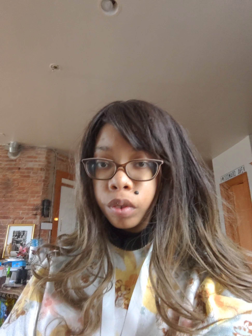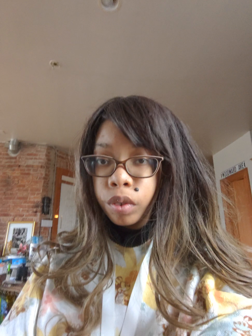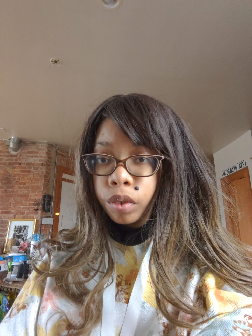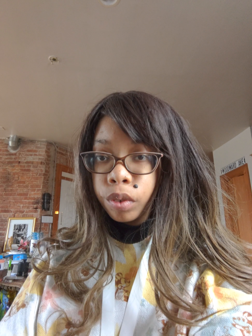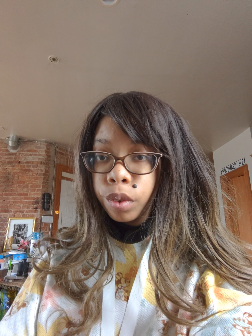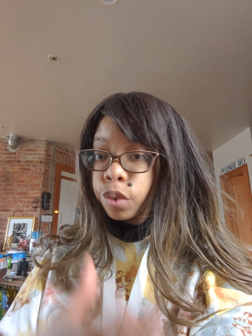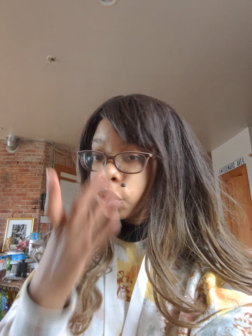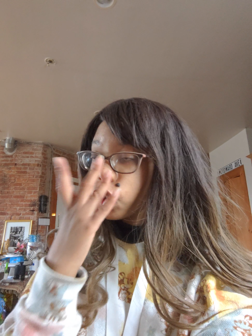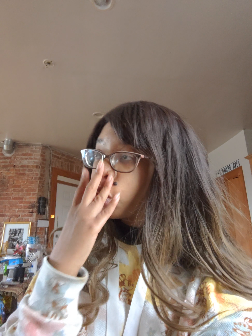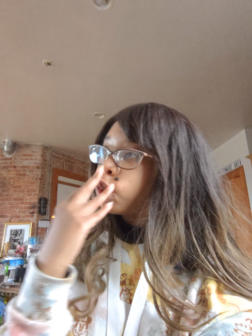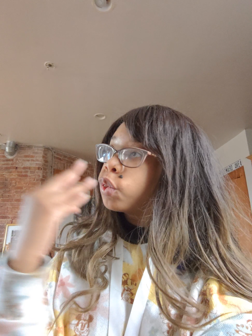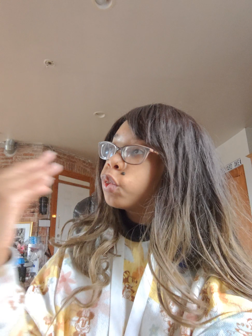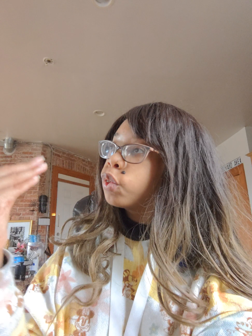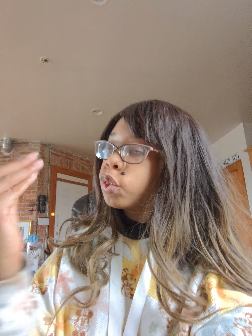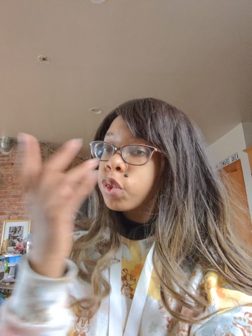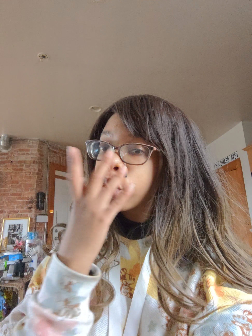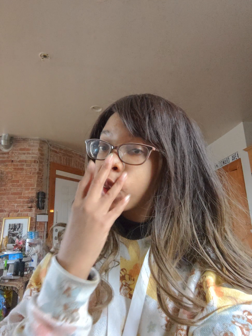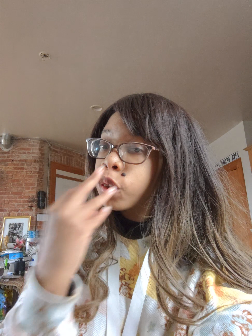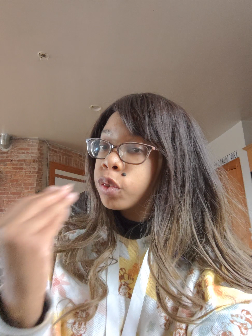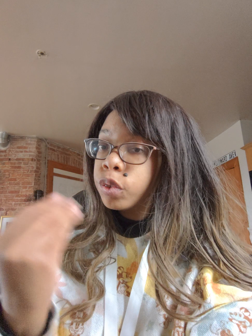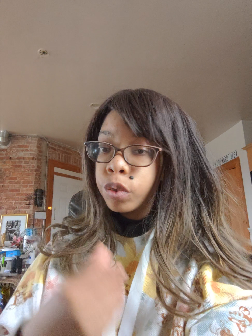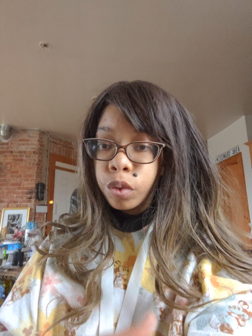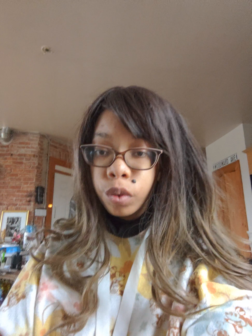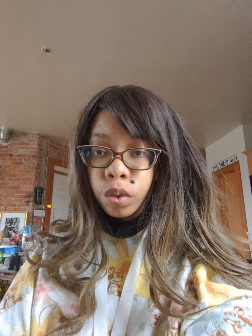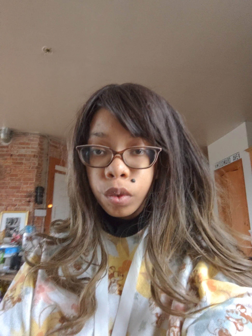wolf